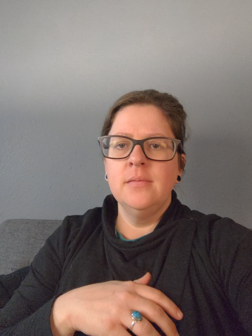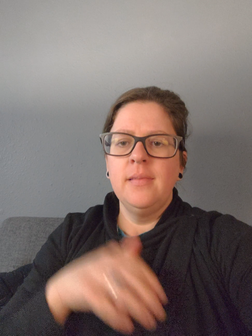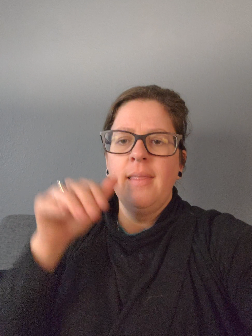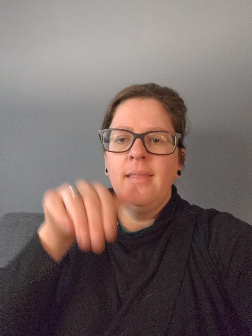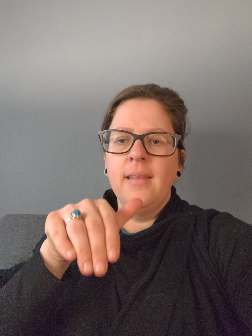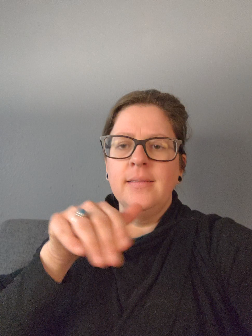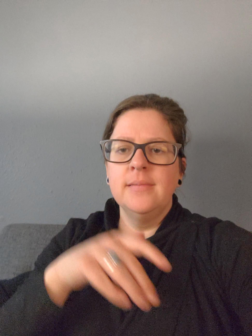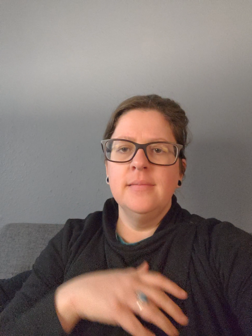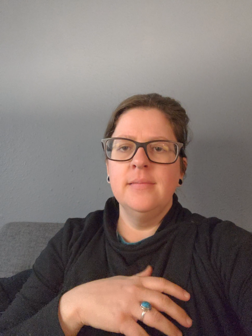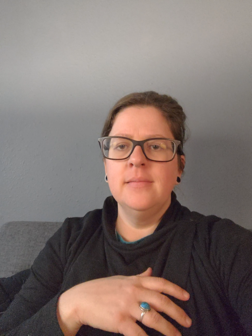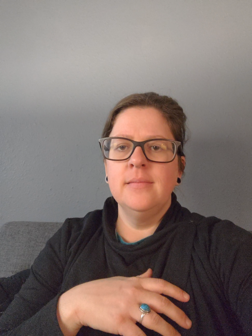night